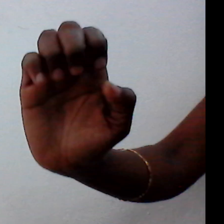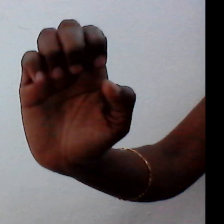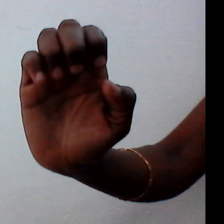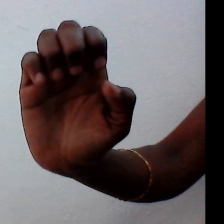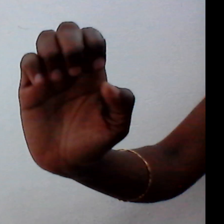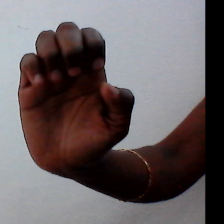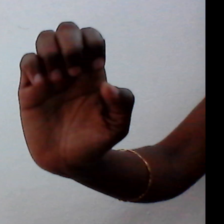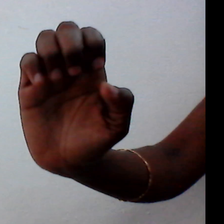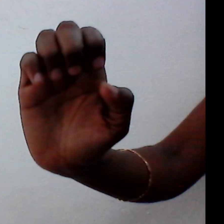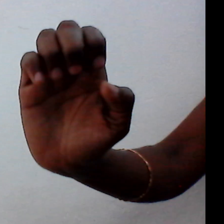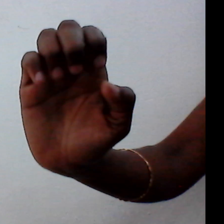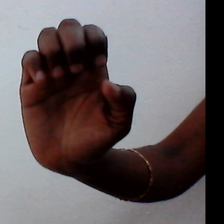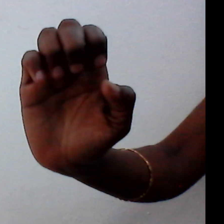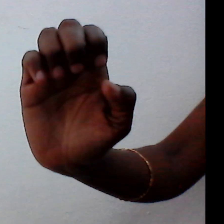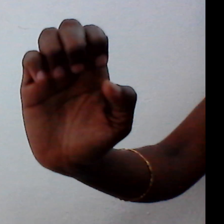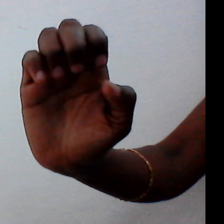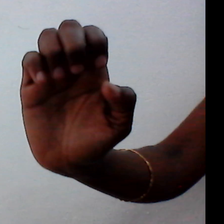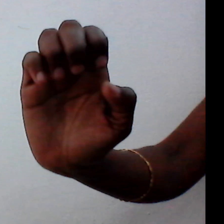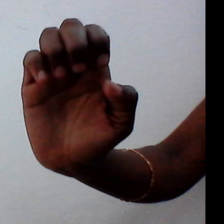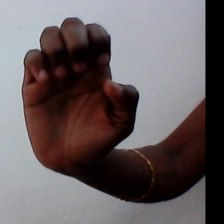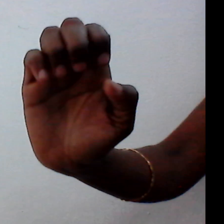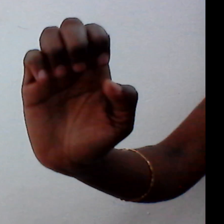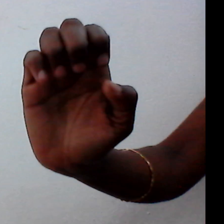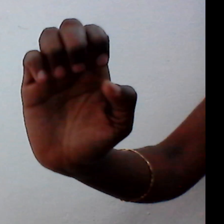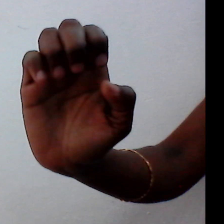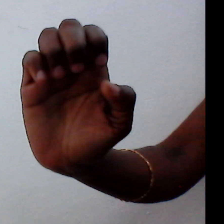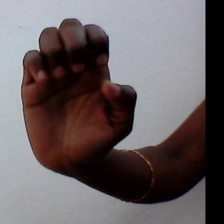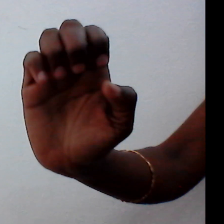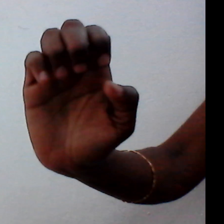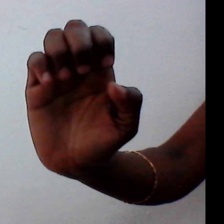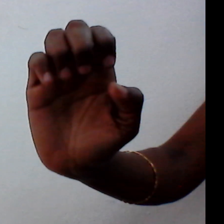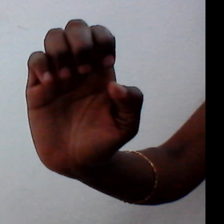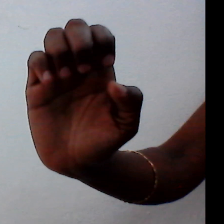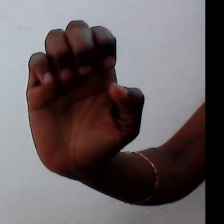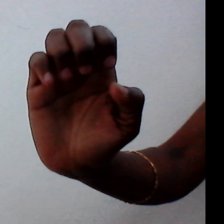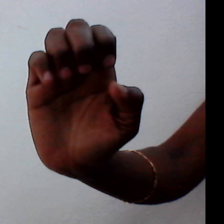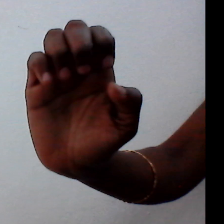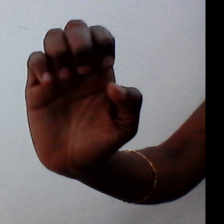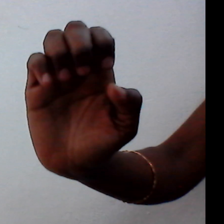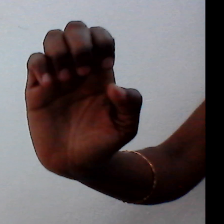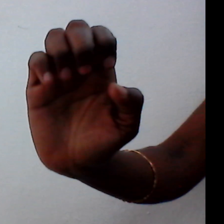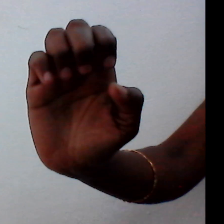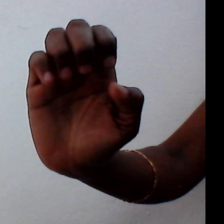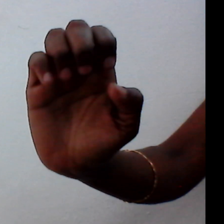ഇ